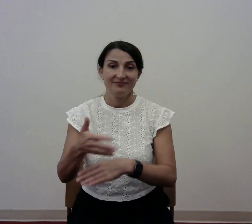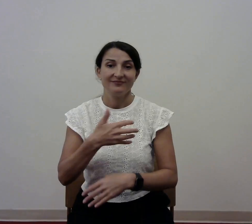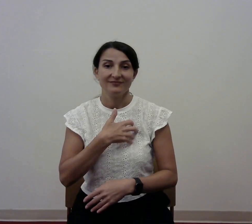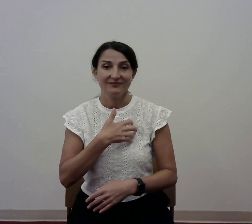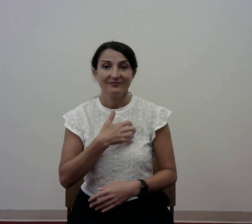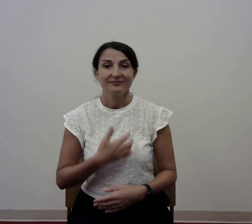istəmək